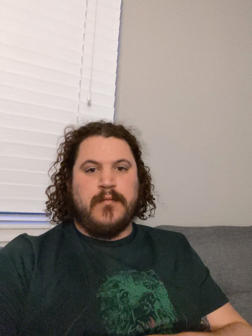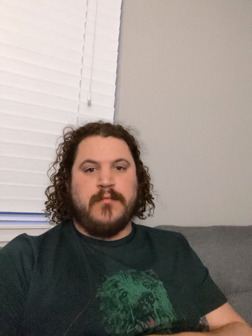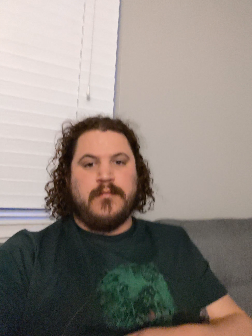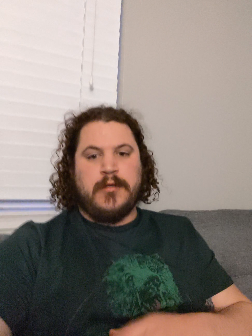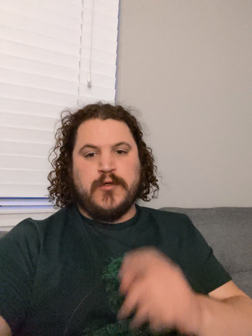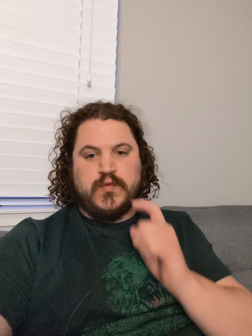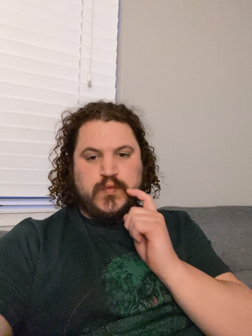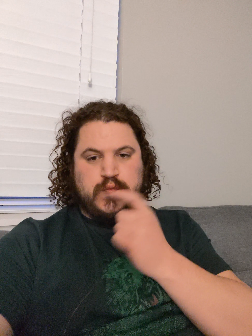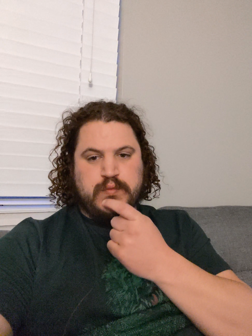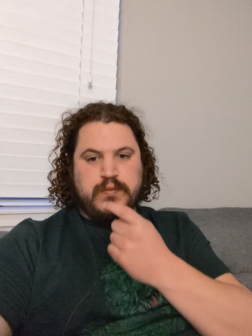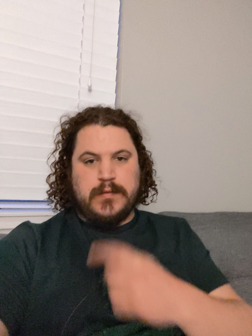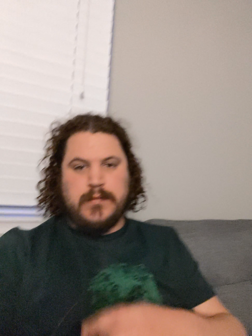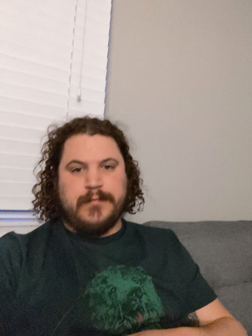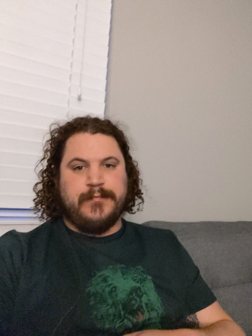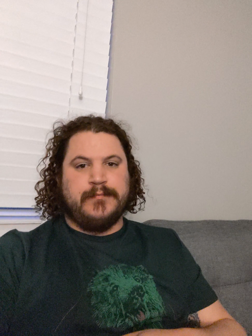tooth